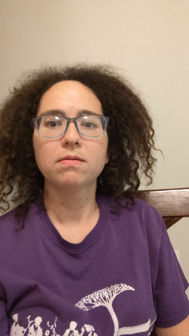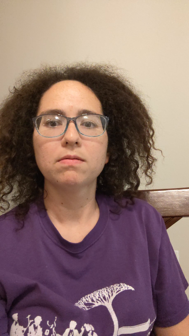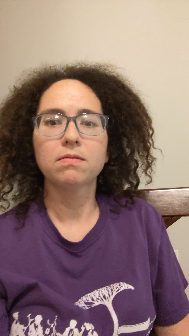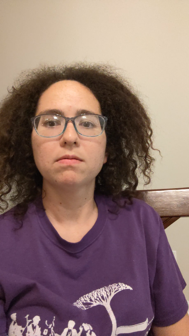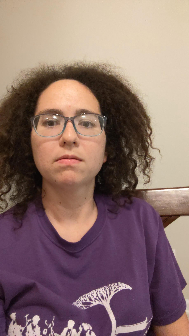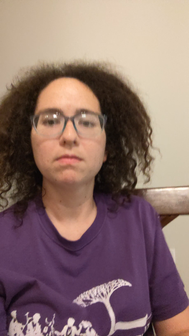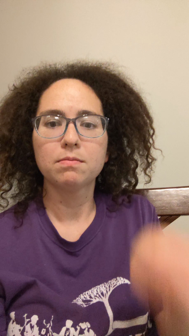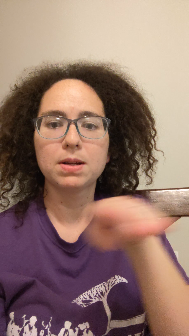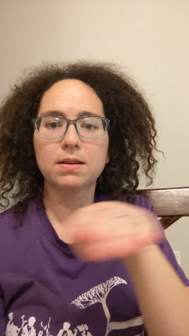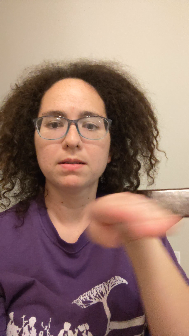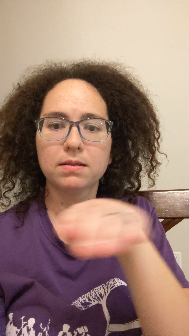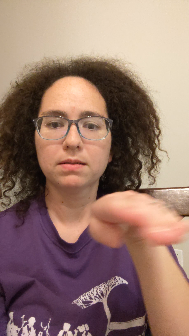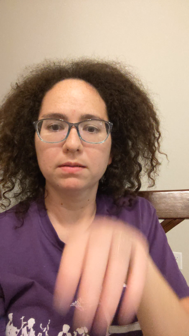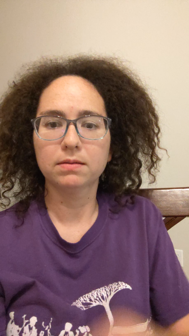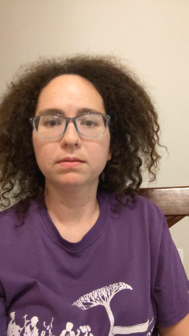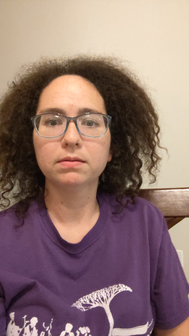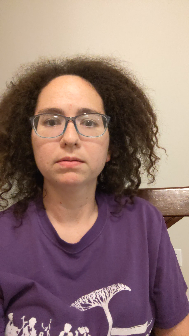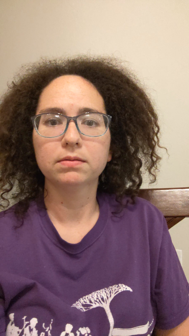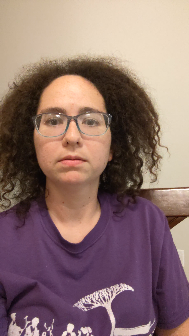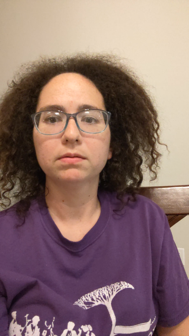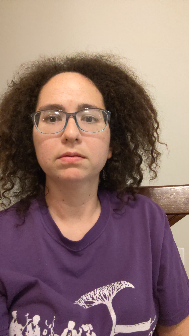boots